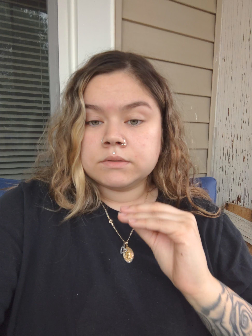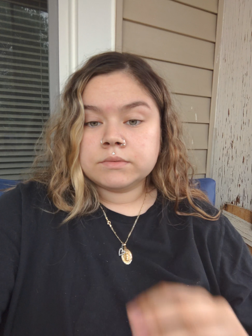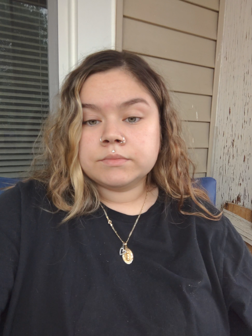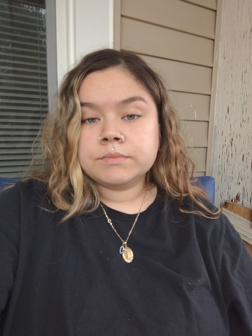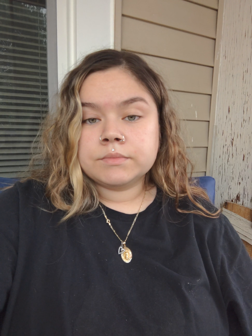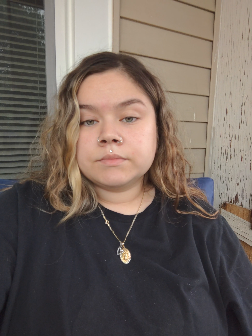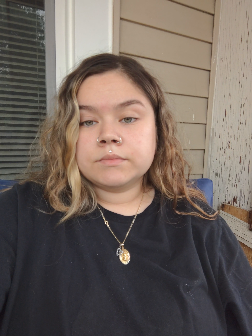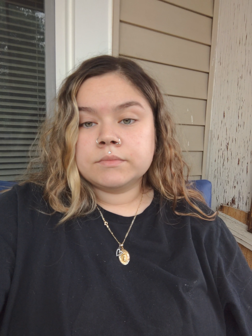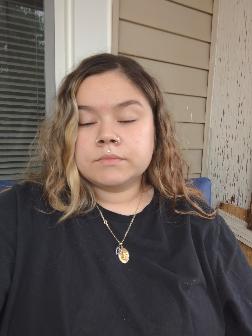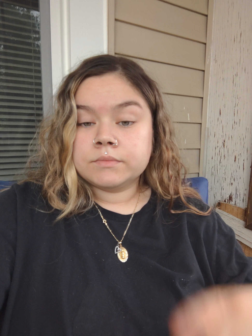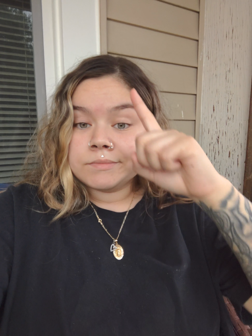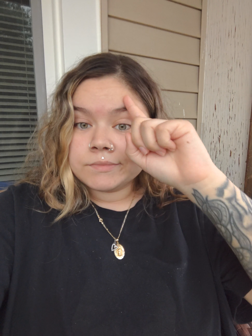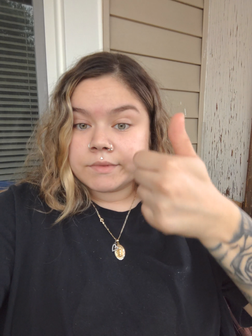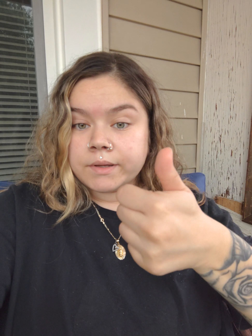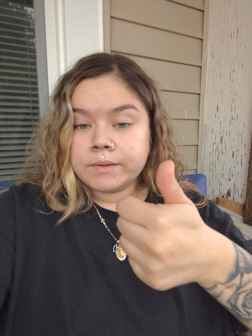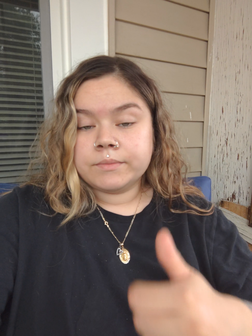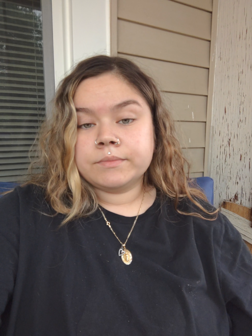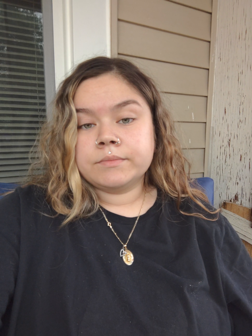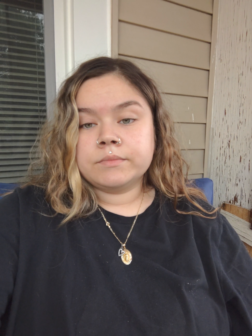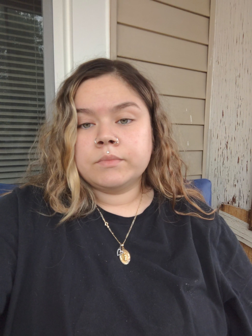dime